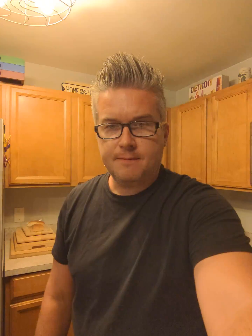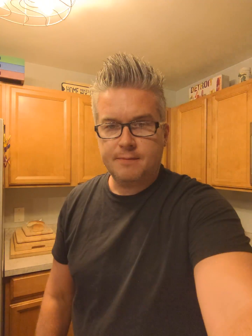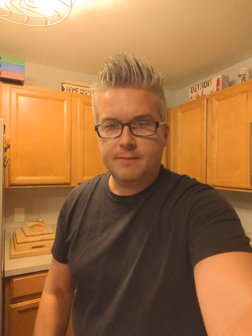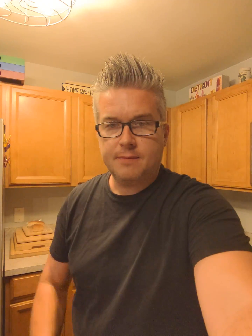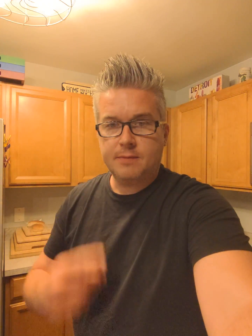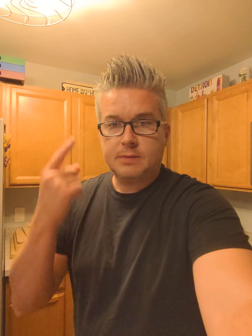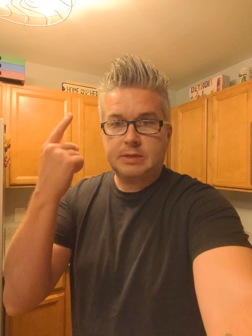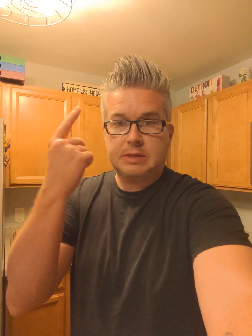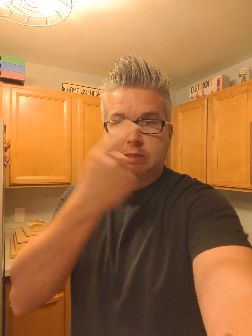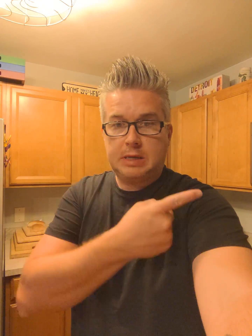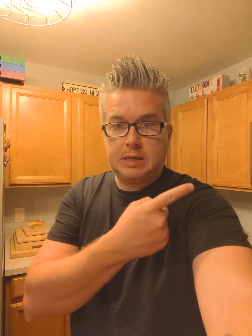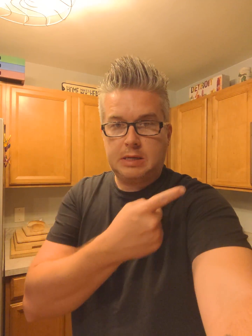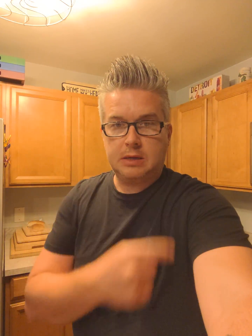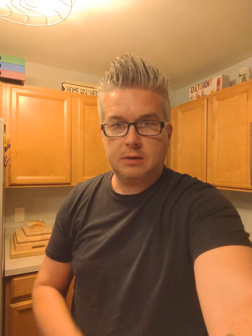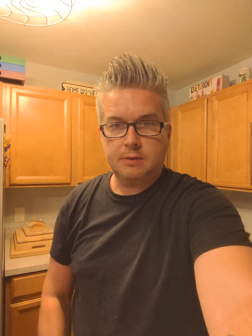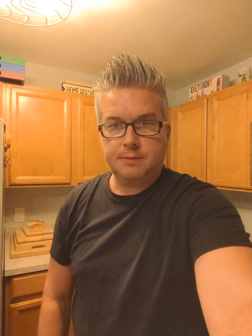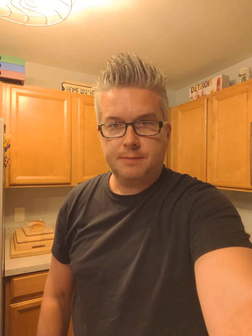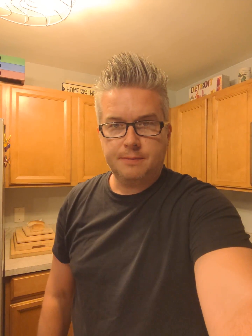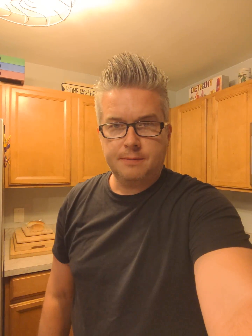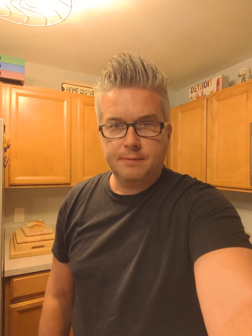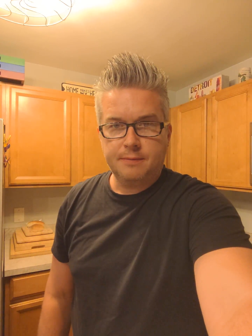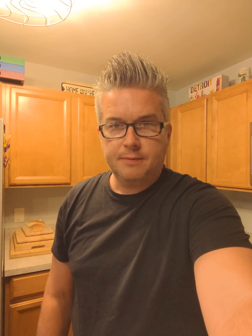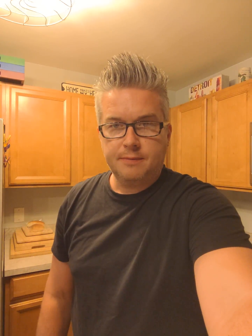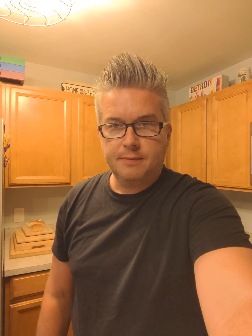day